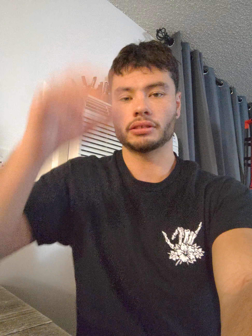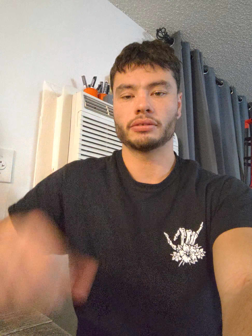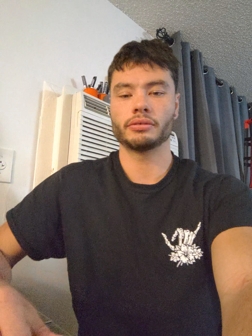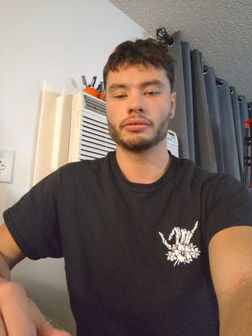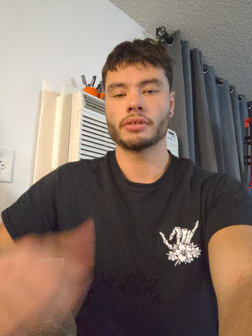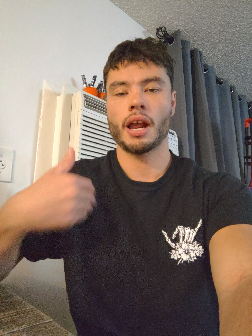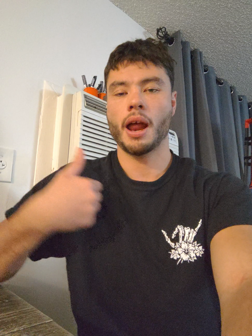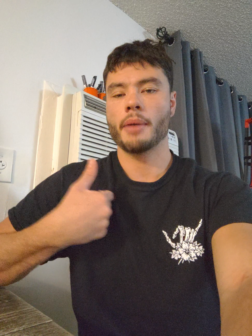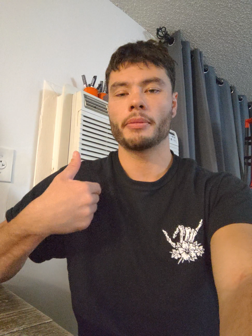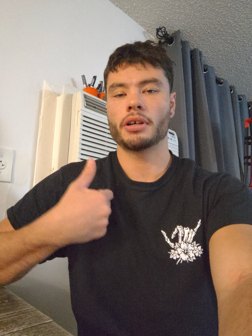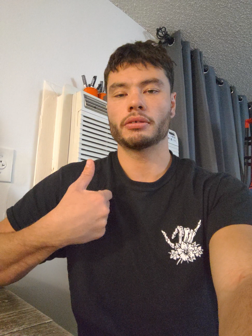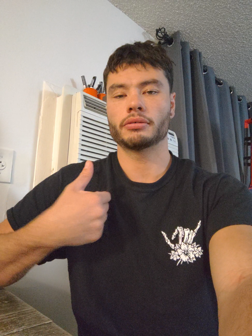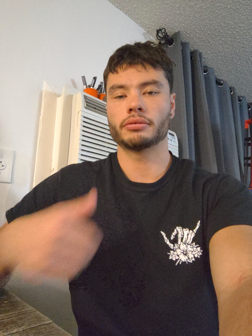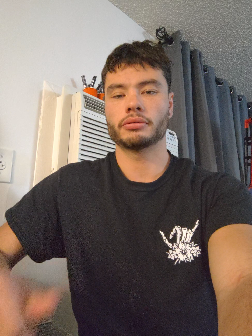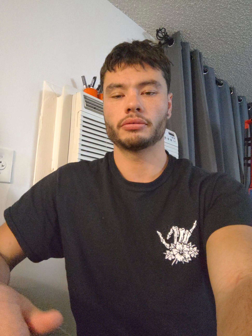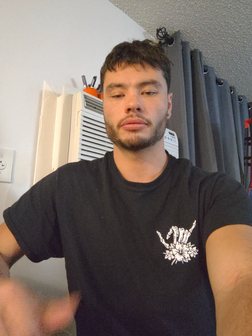animal